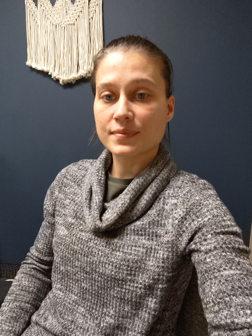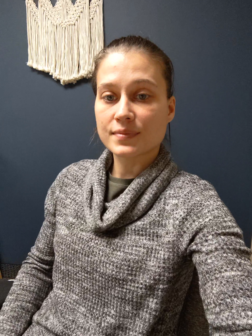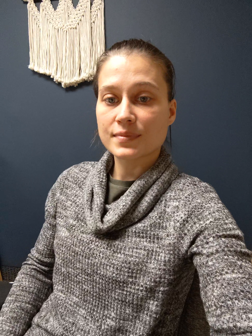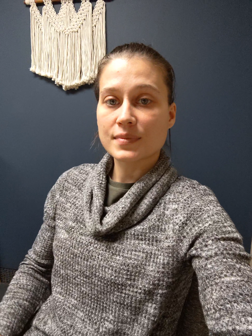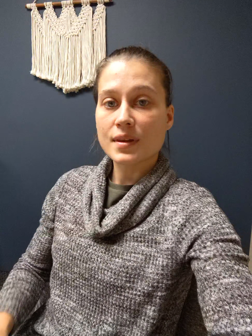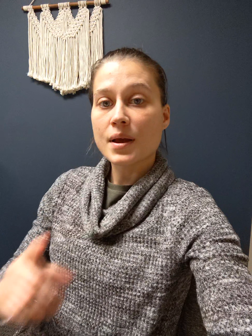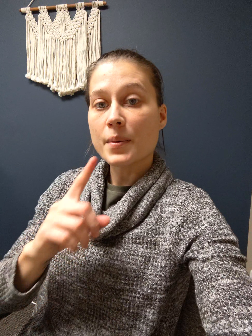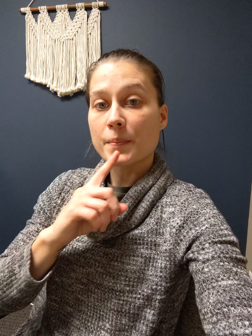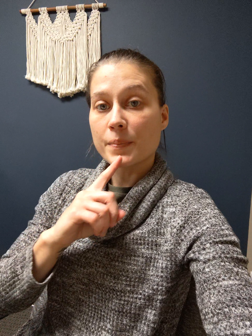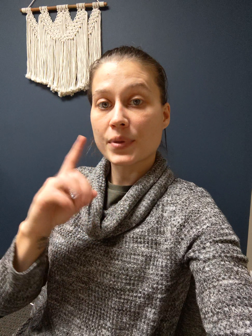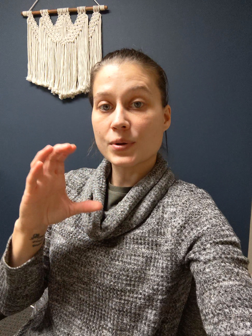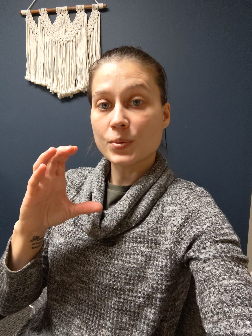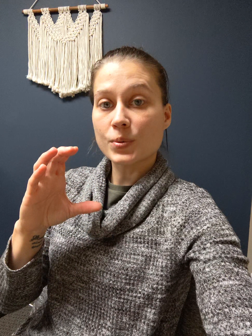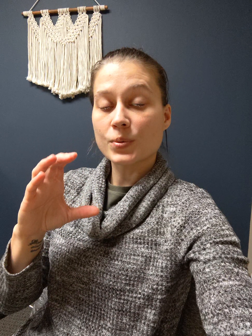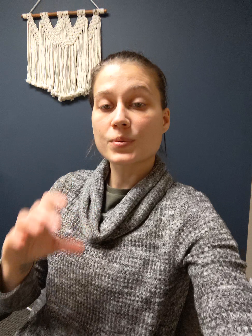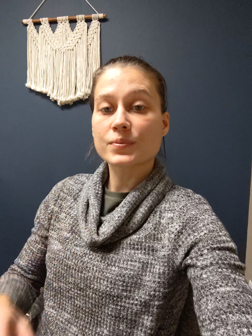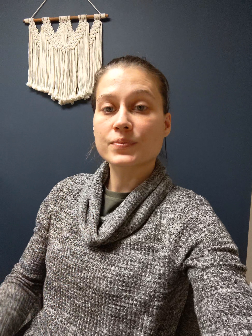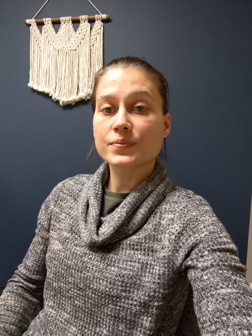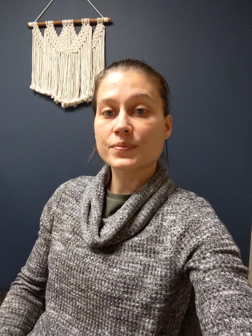balloon